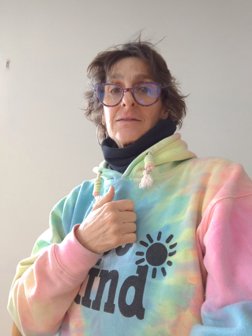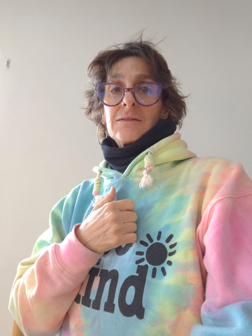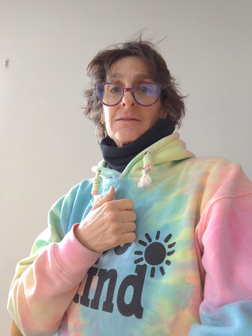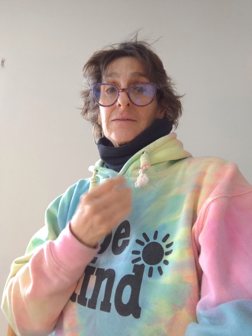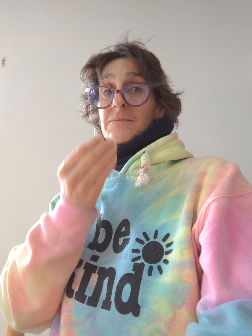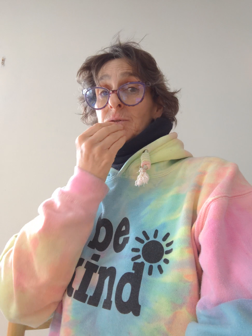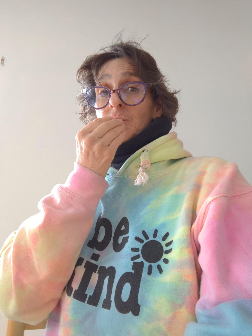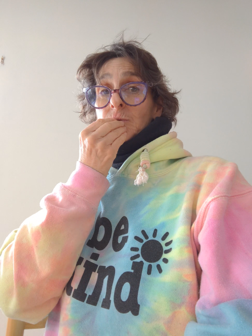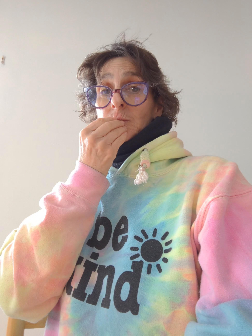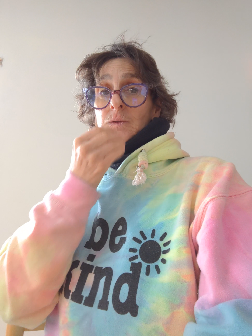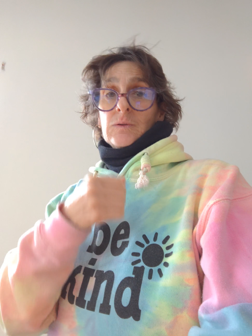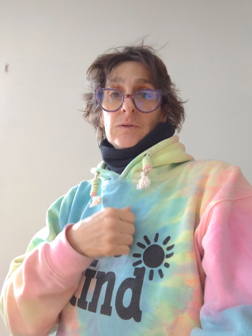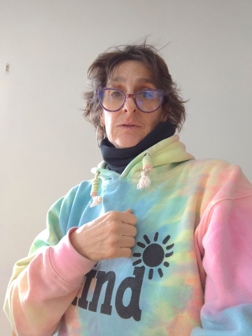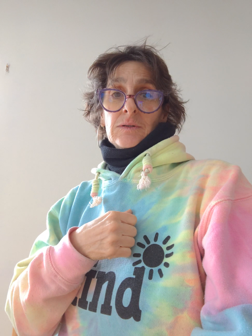food